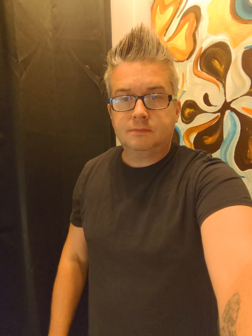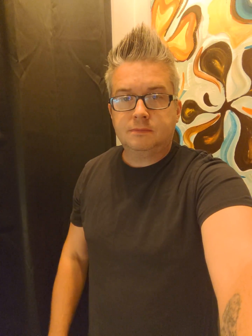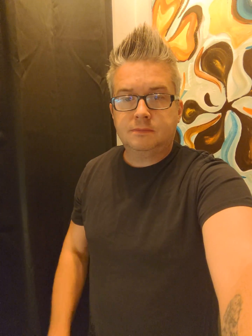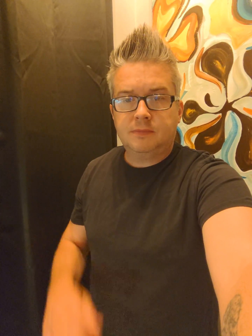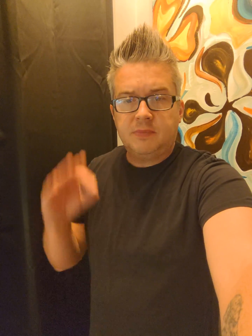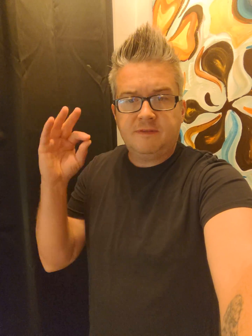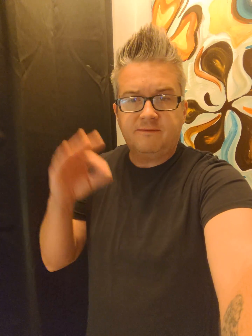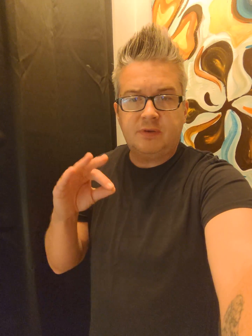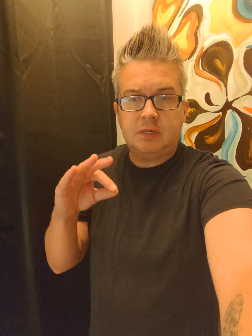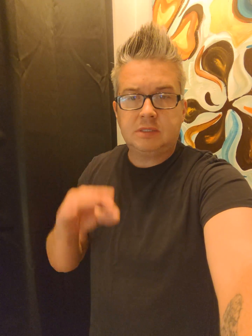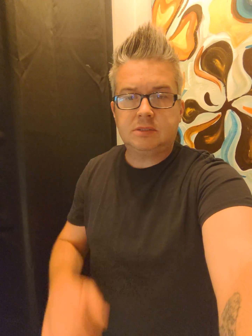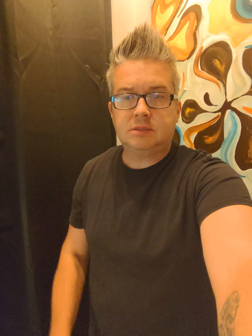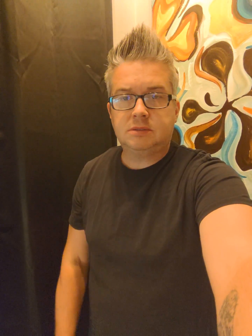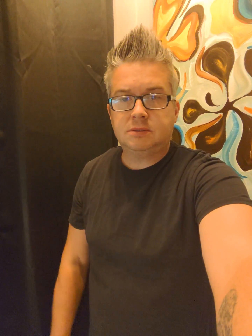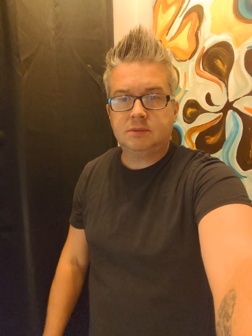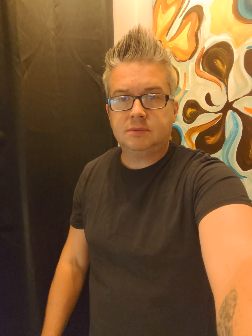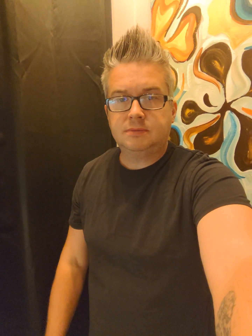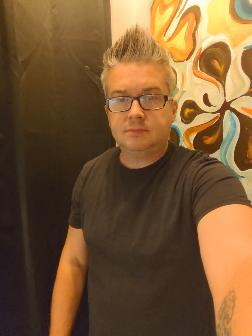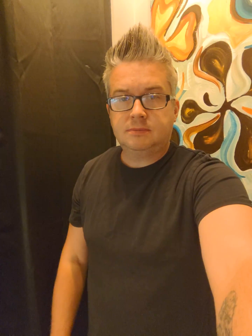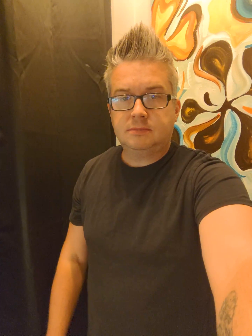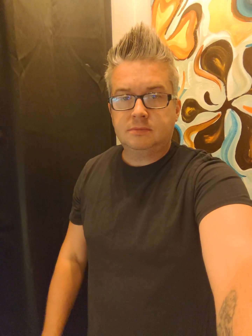fit